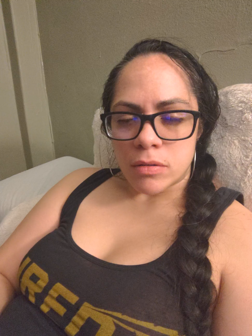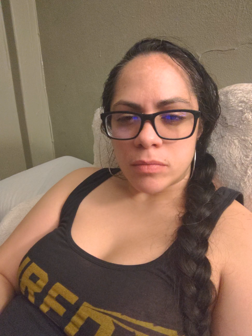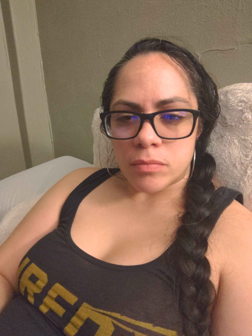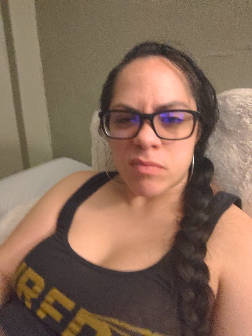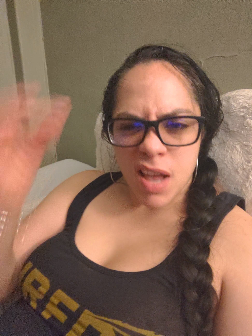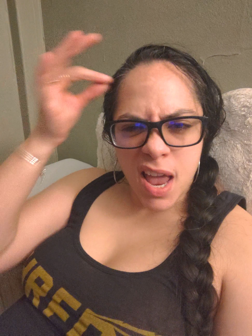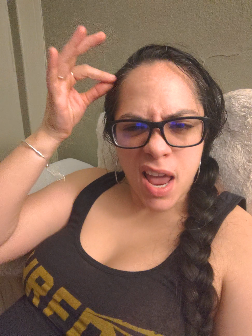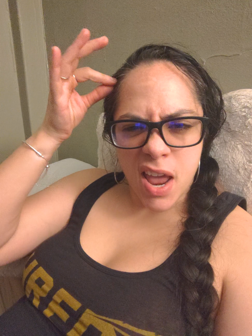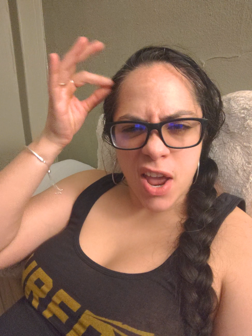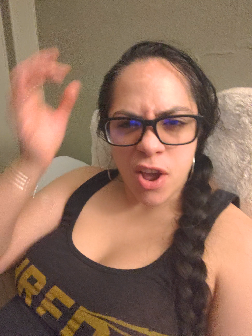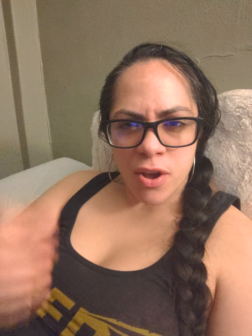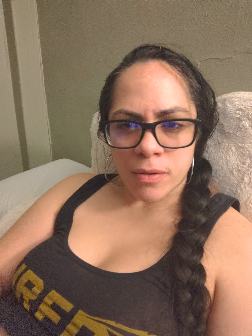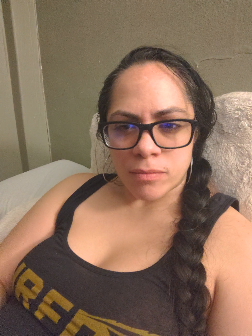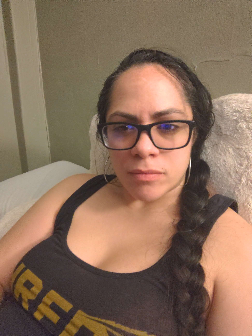hair